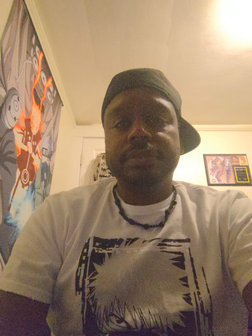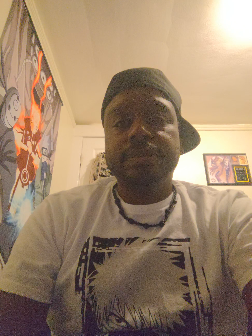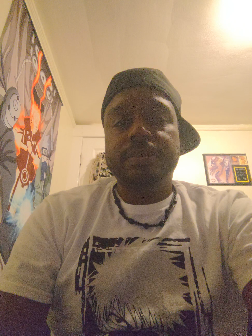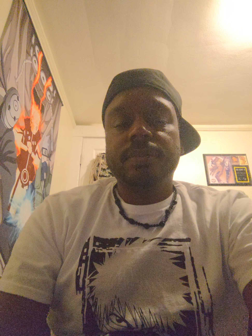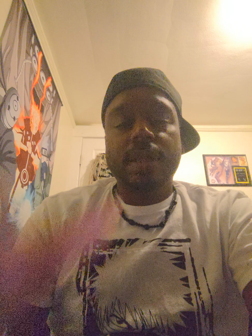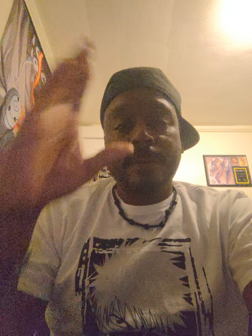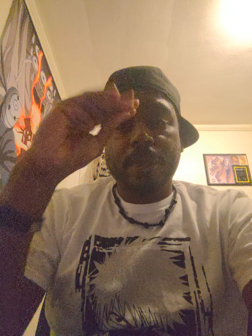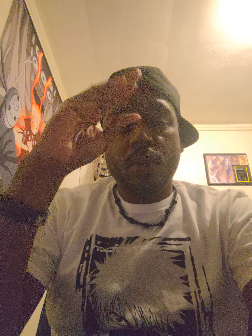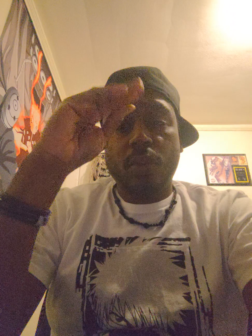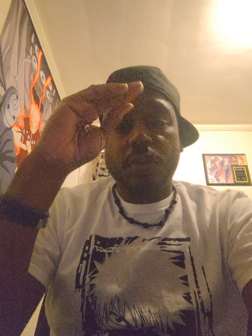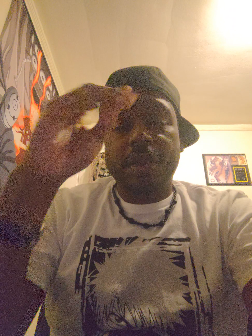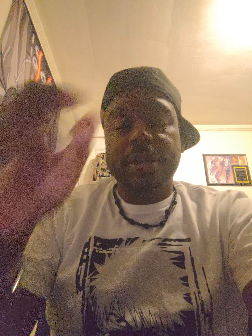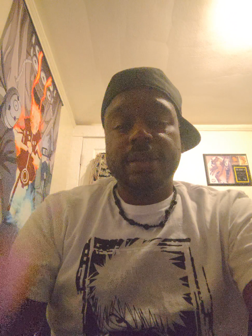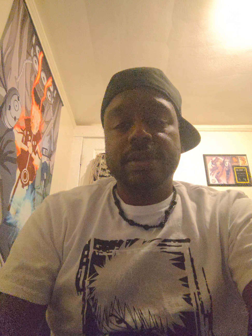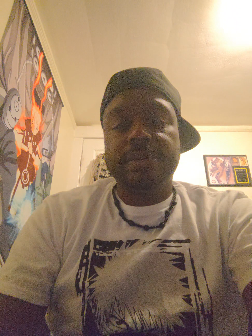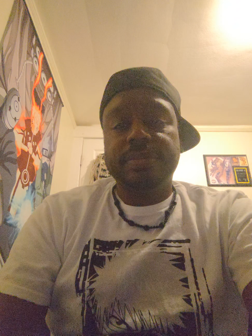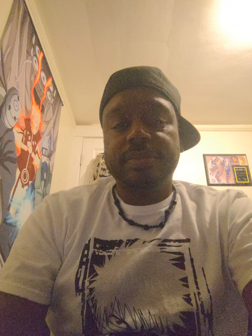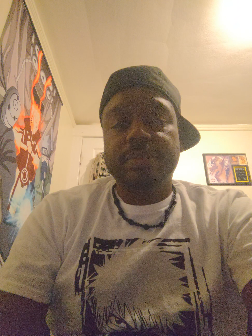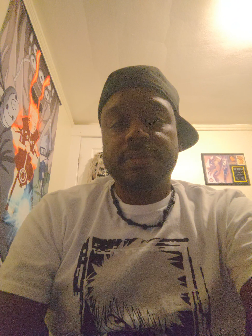boy